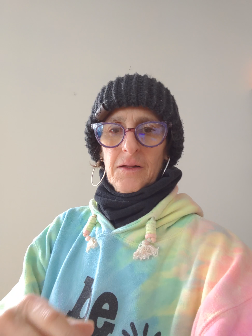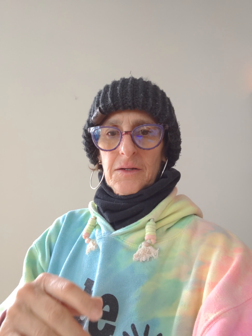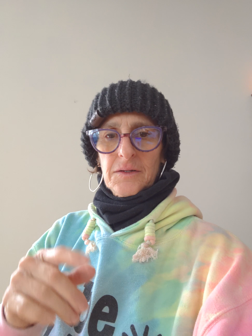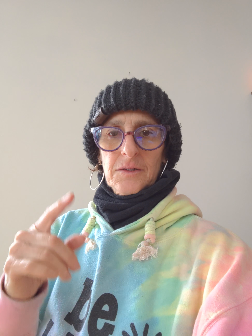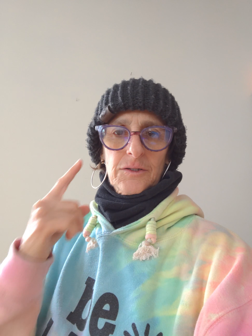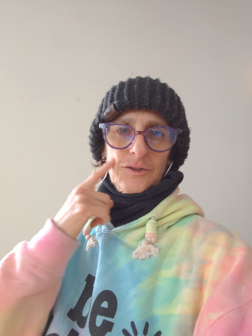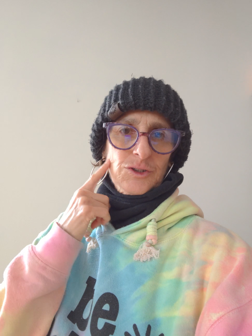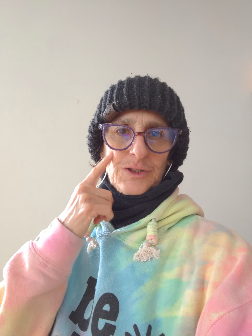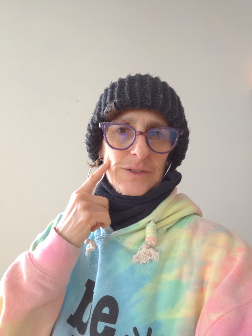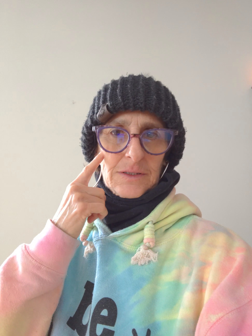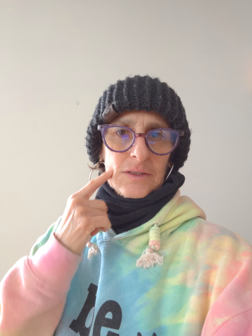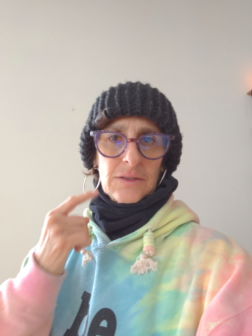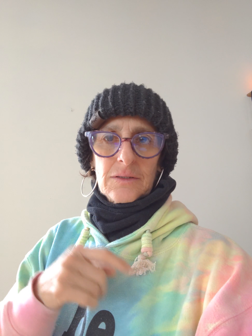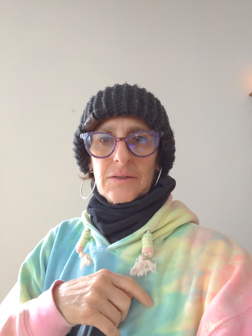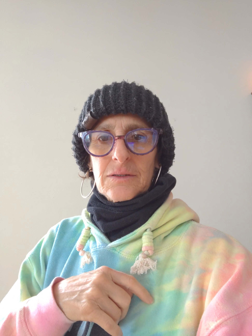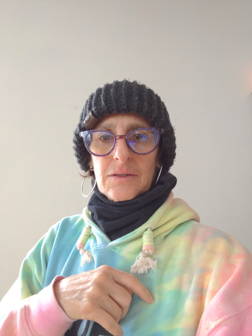cheek